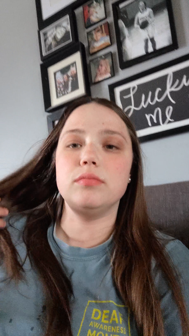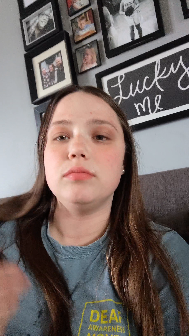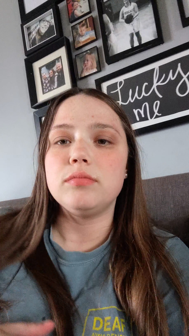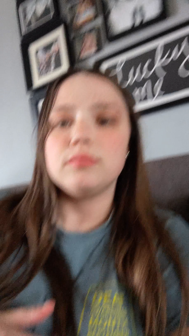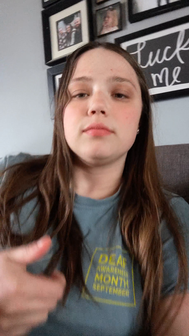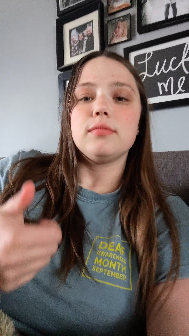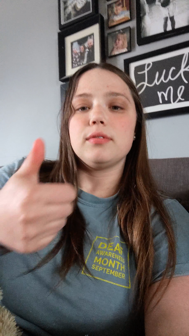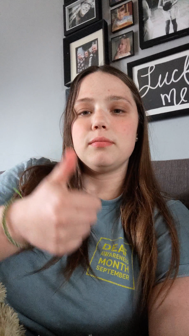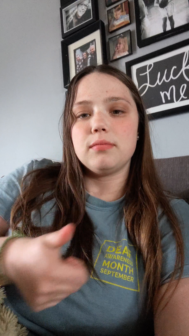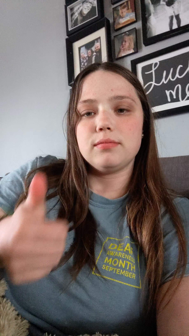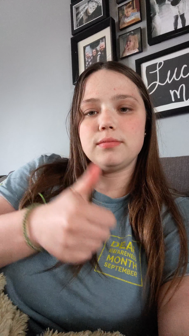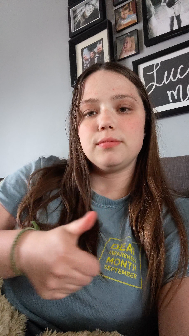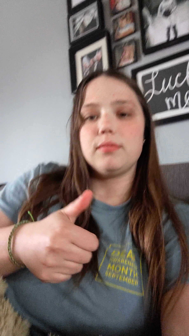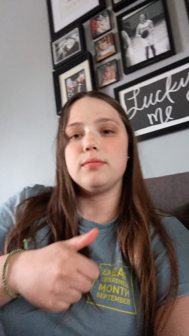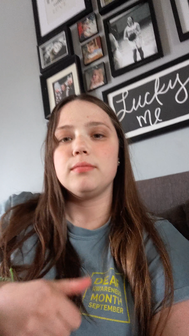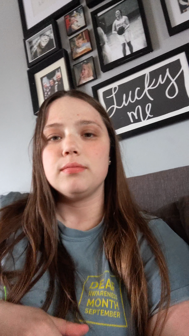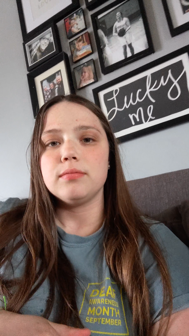basement